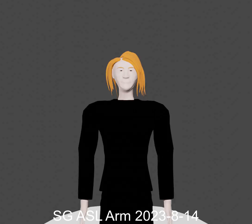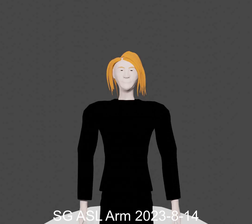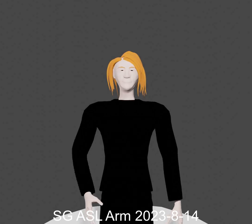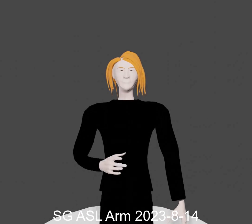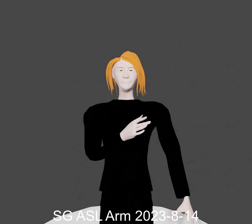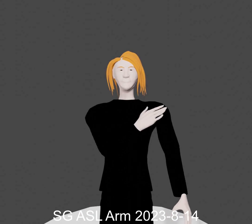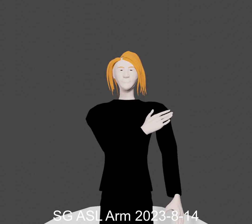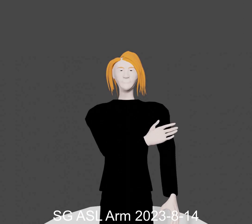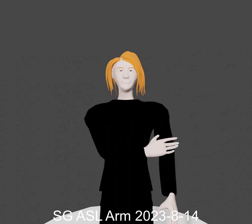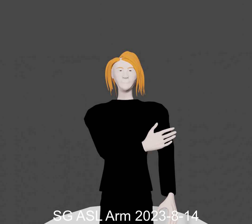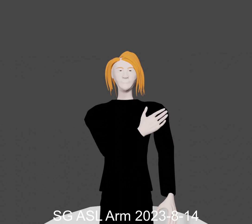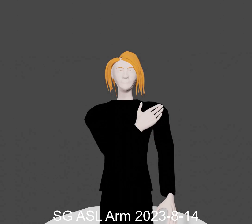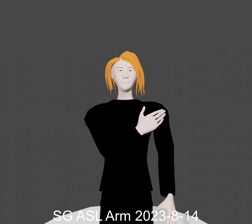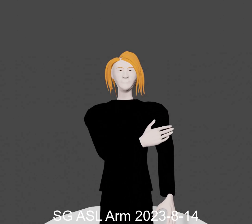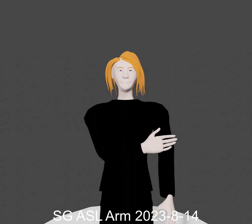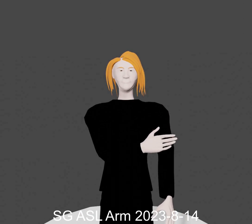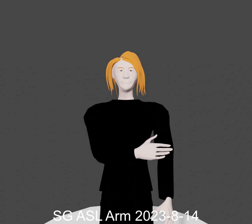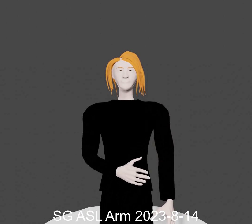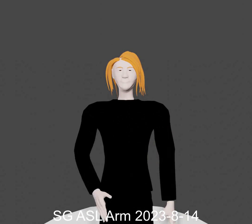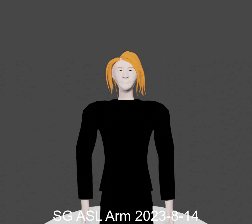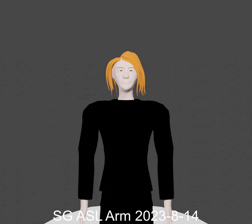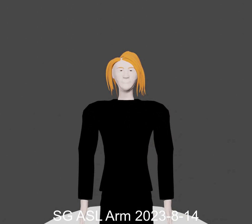Arm